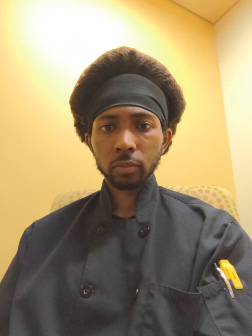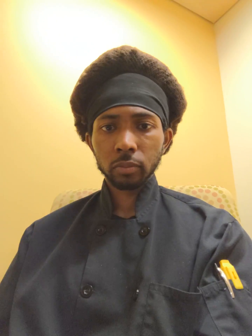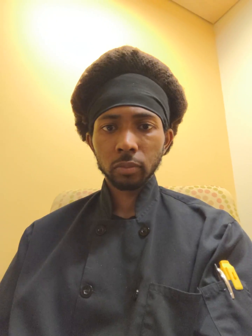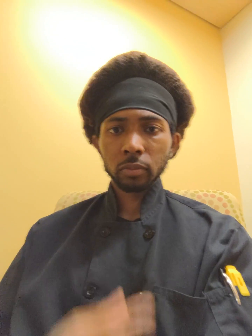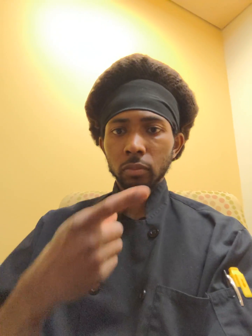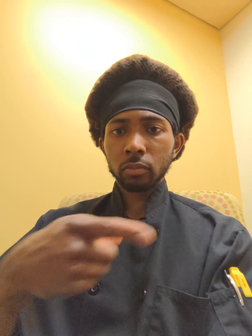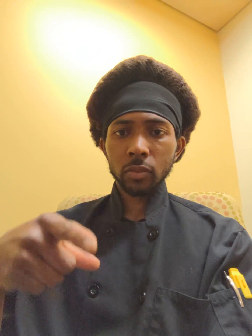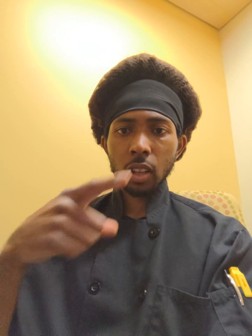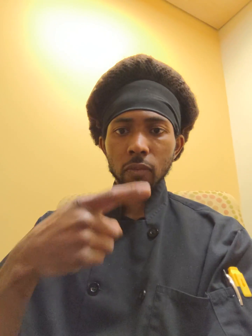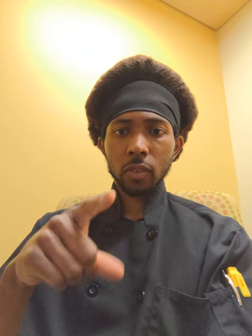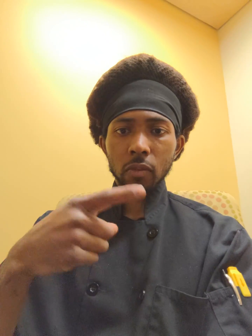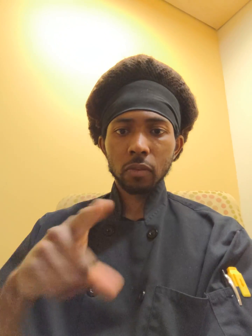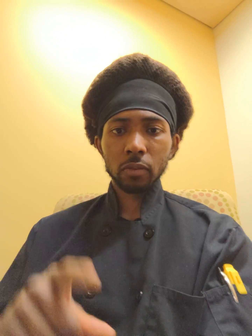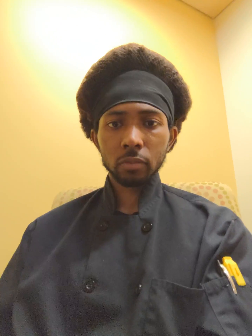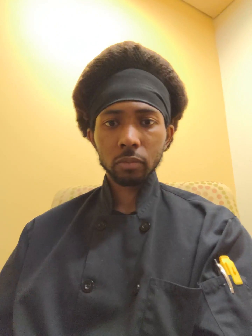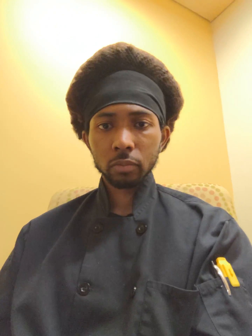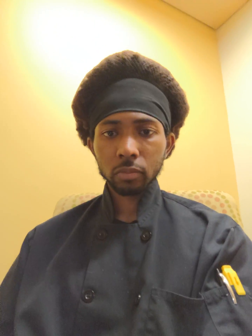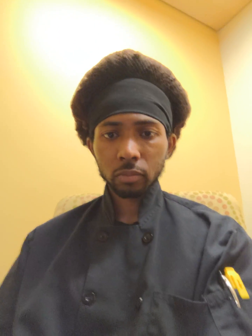knife